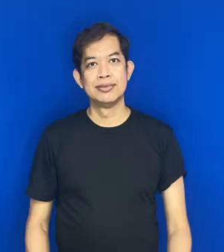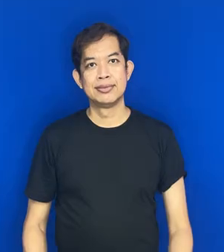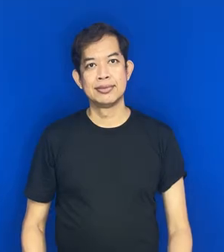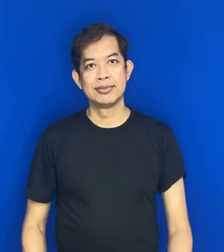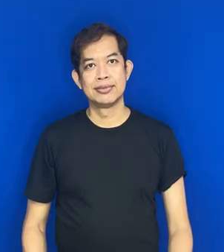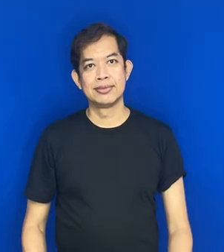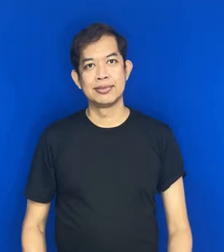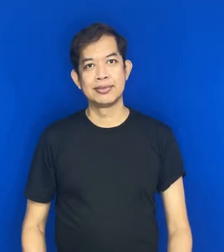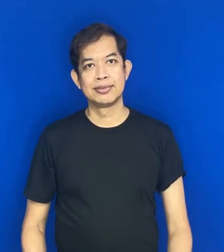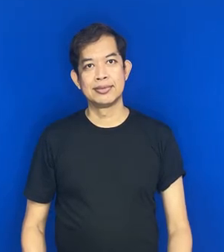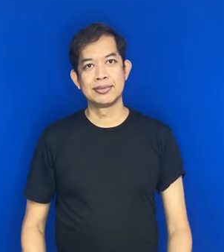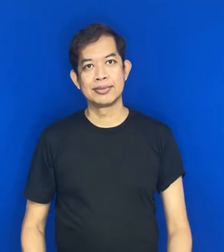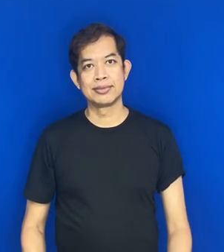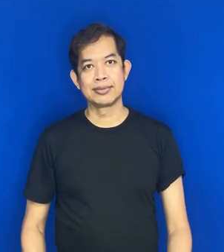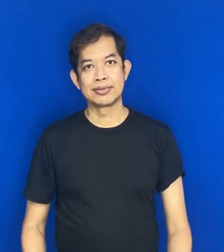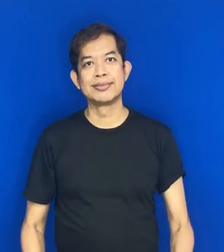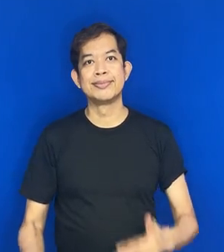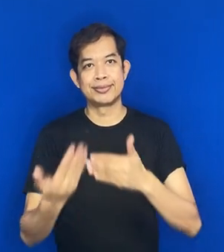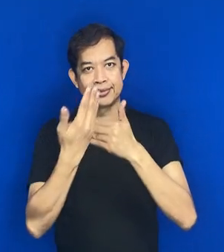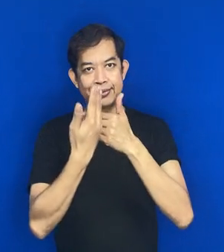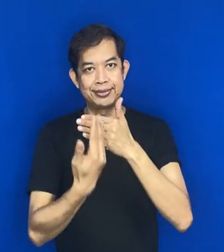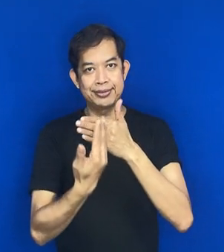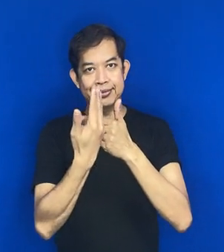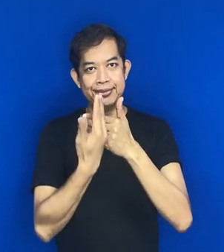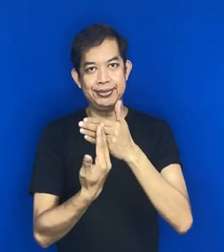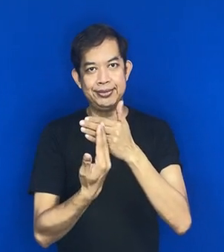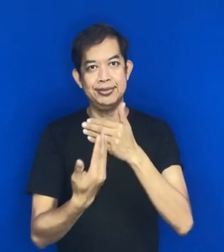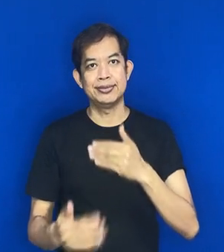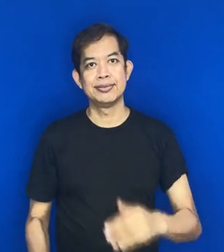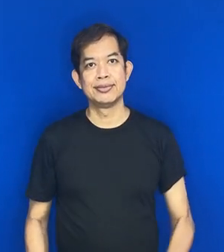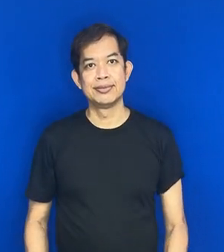bread